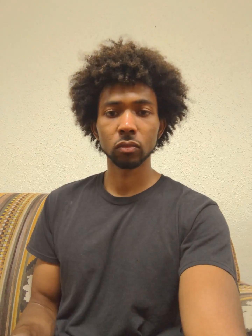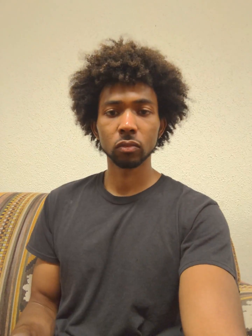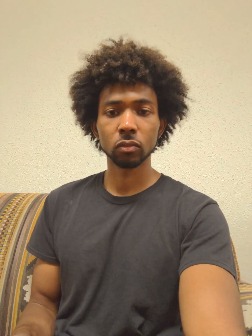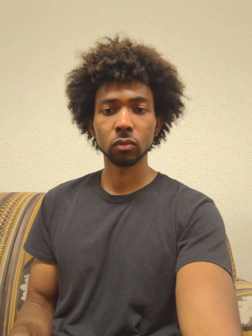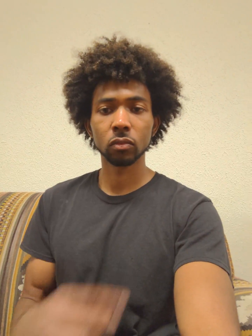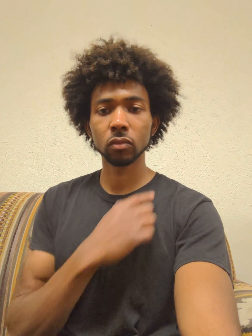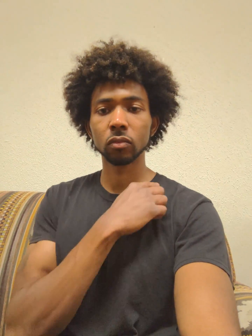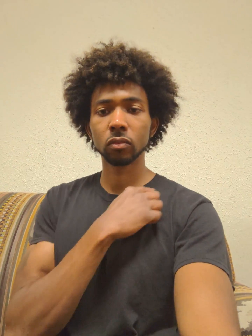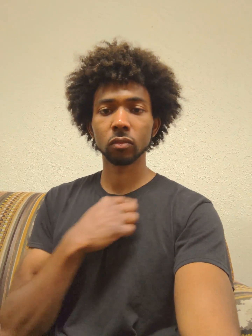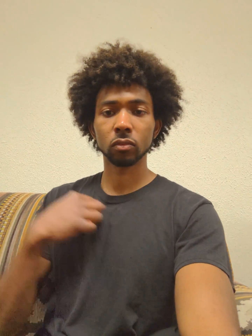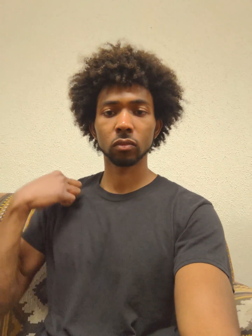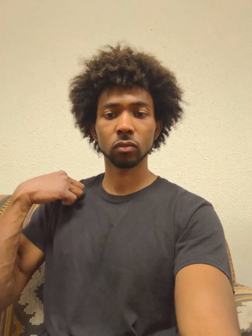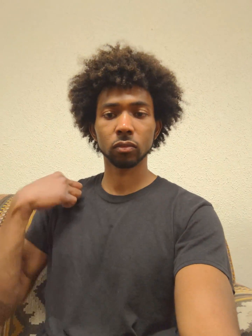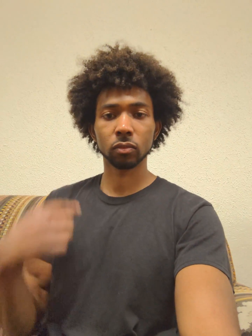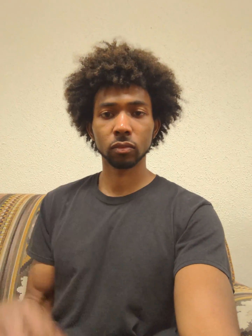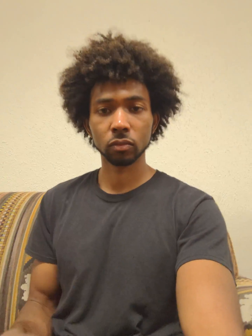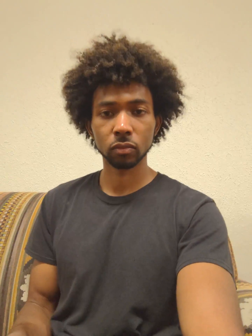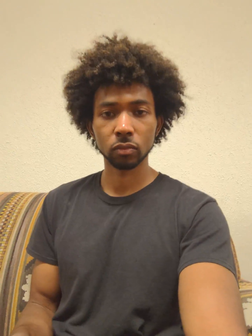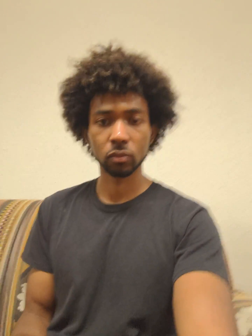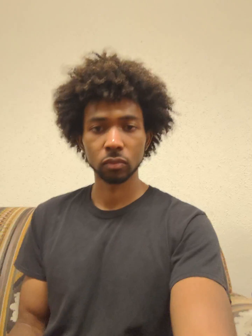necklace